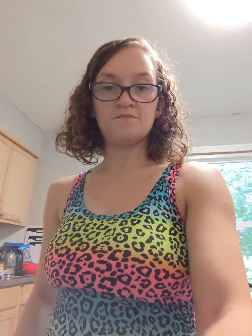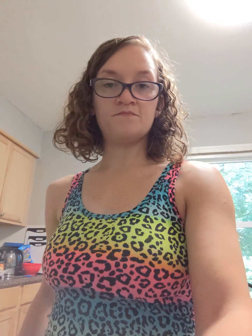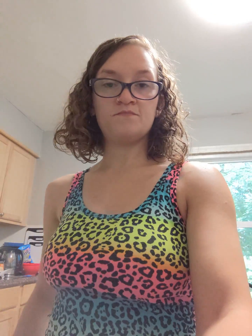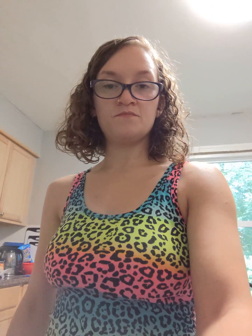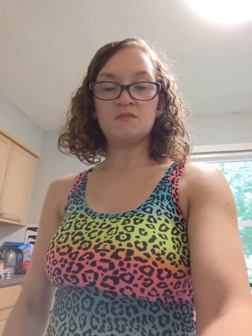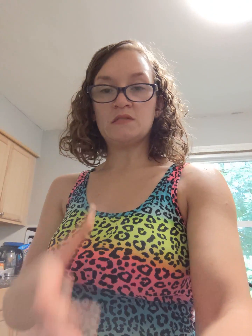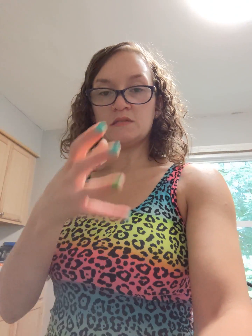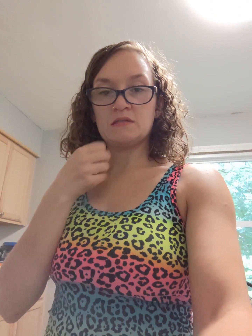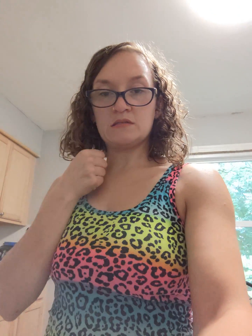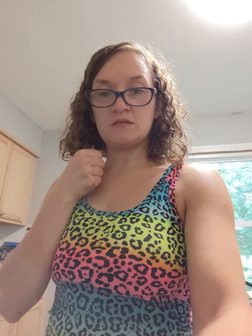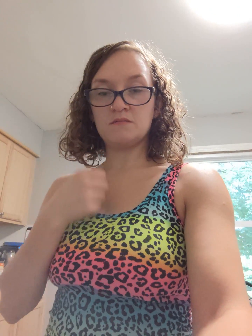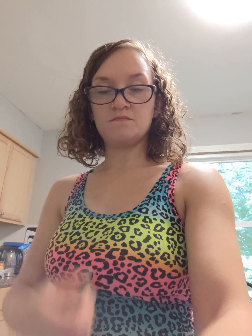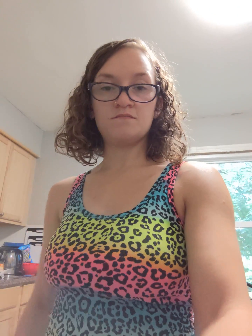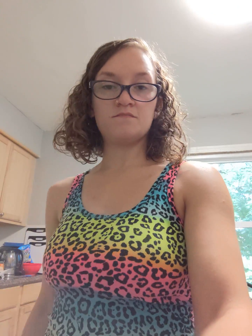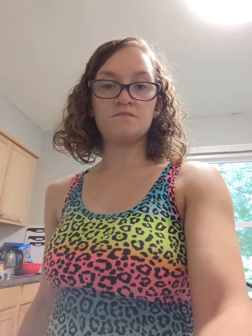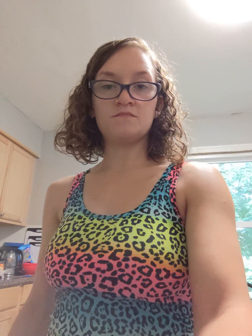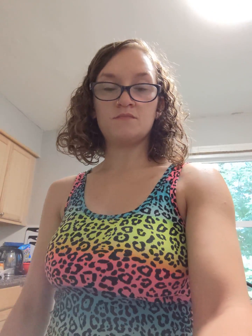get